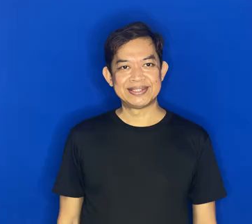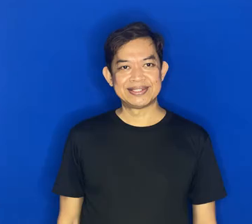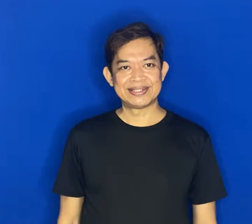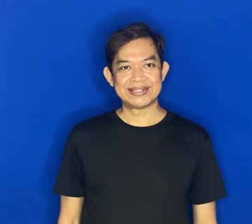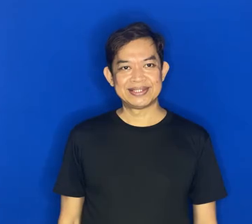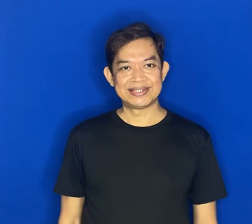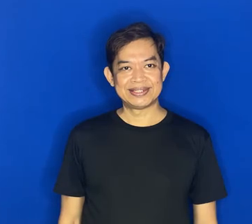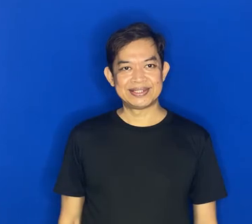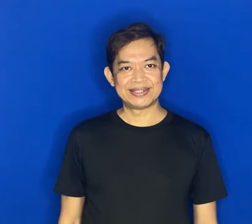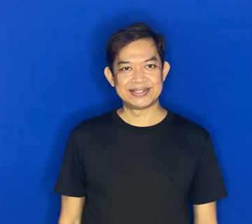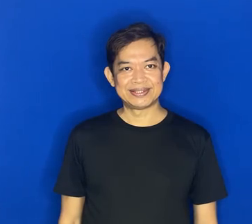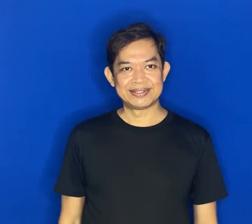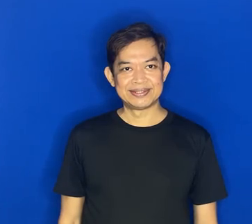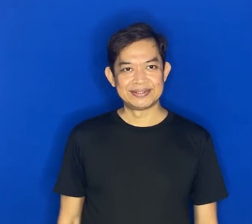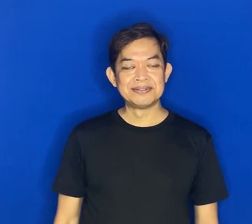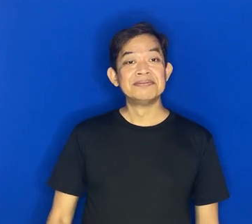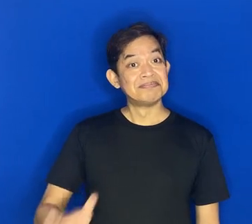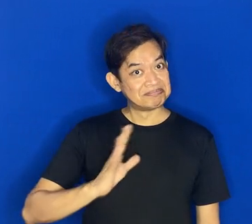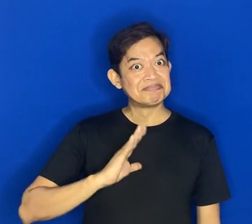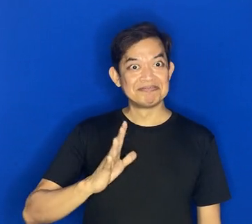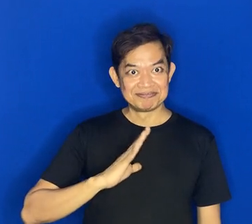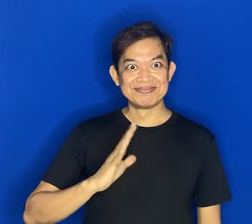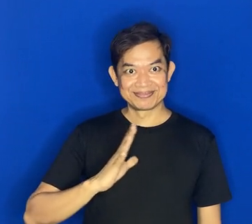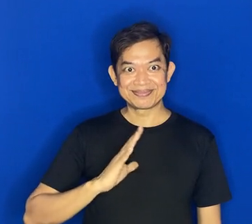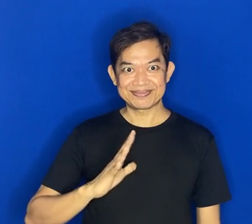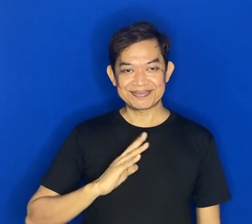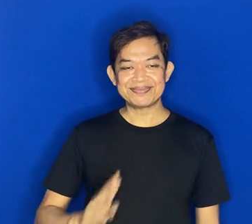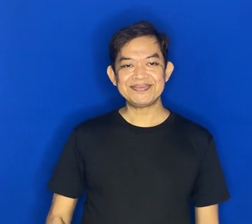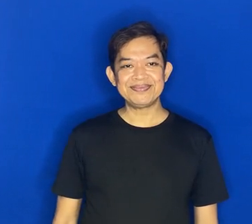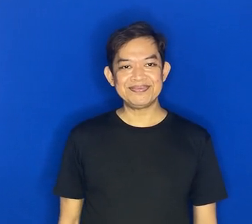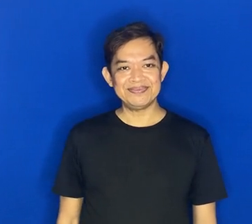im fine